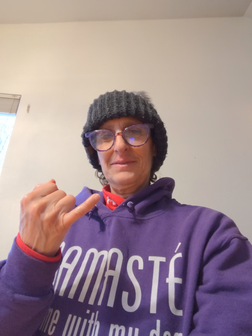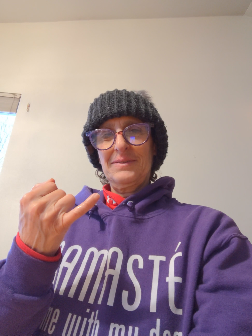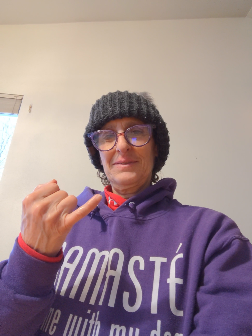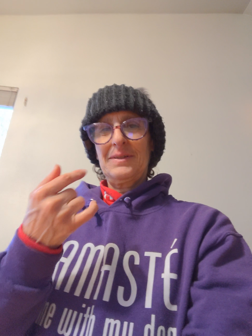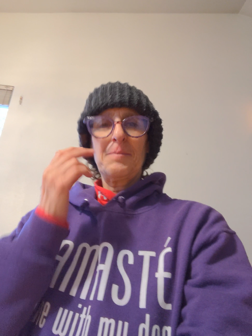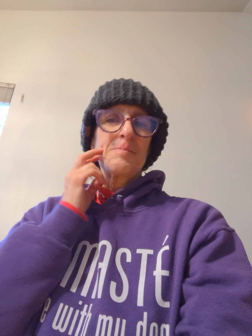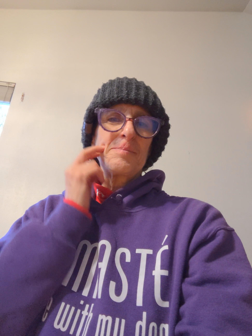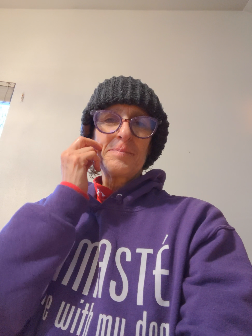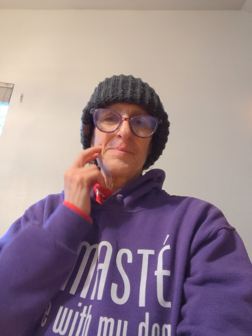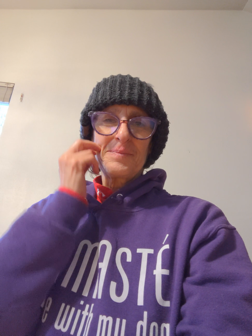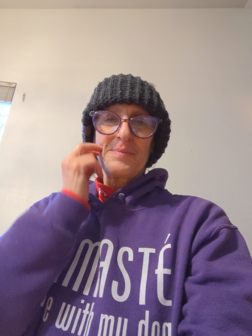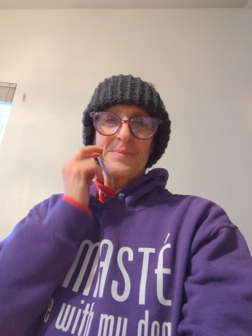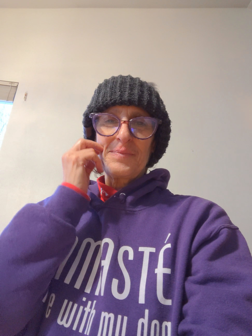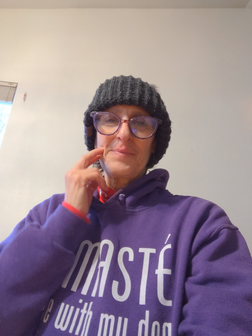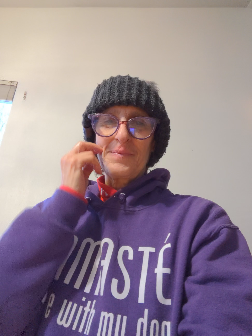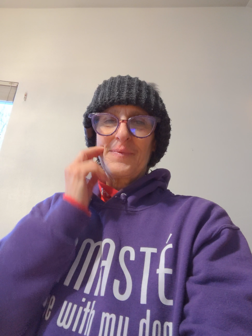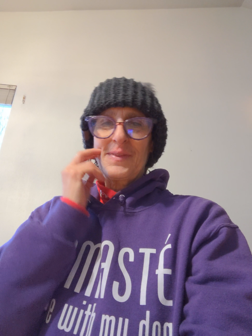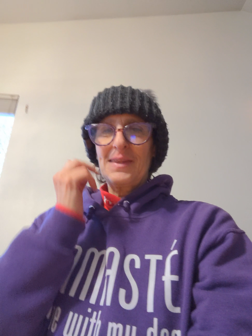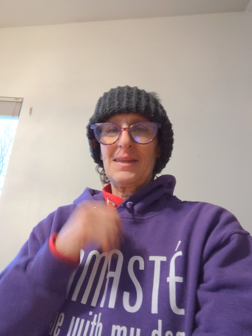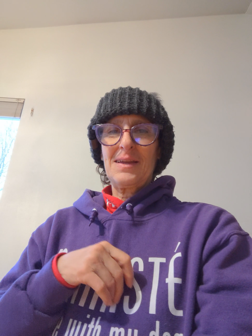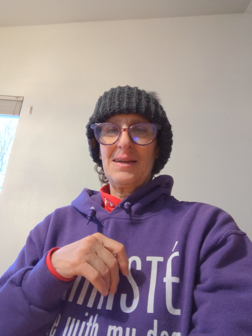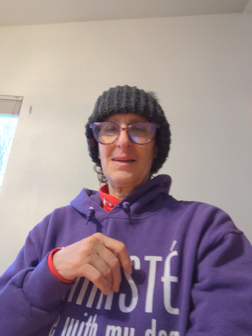gum